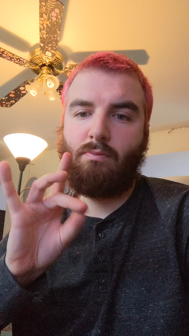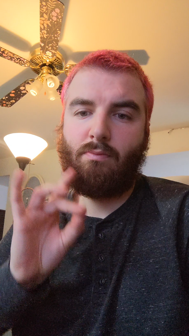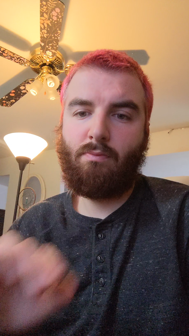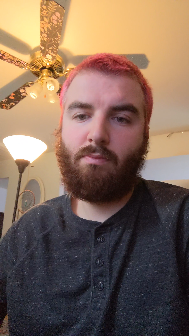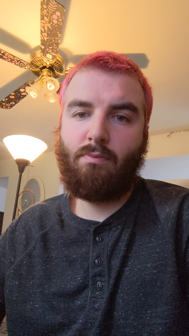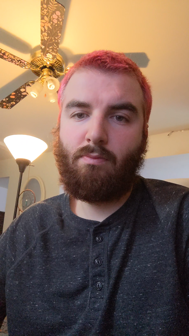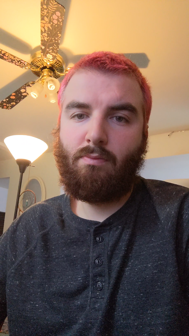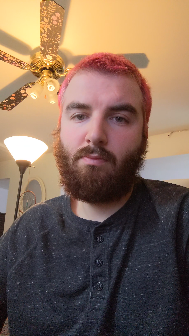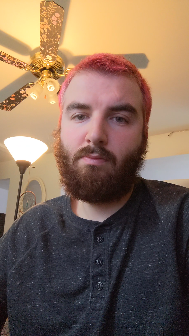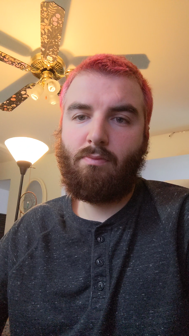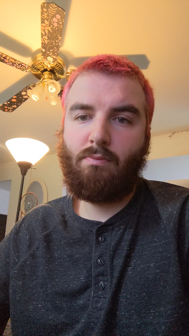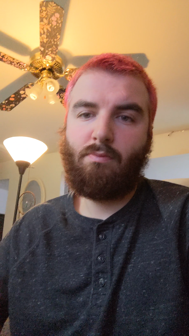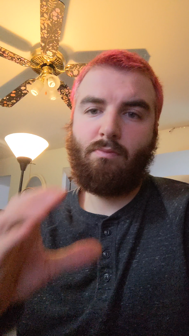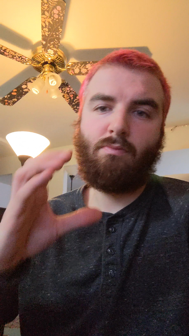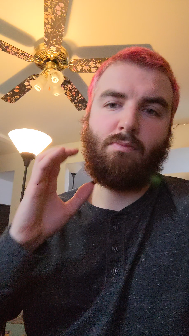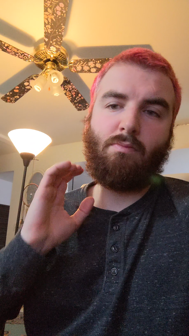bus